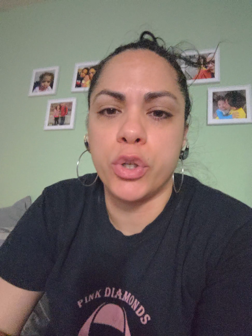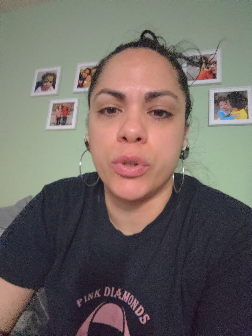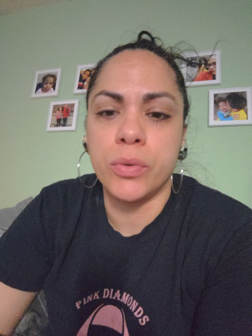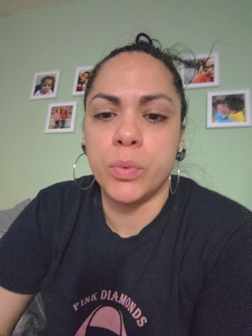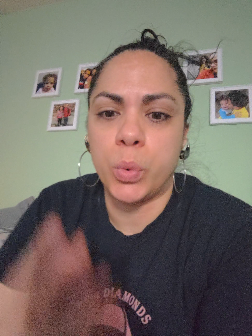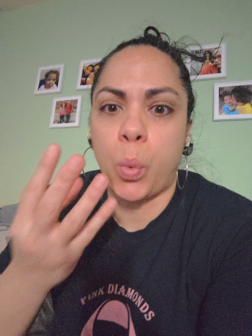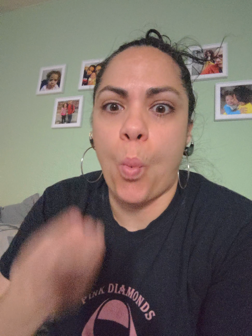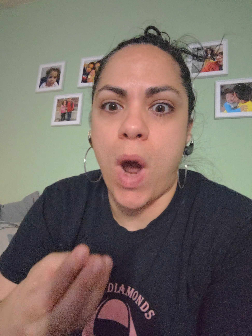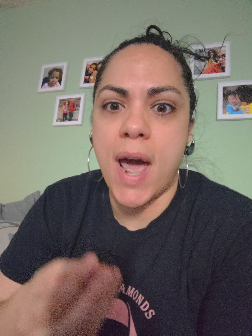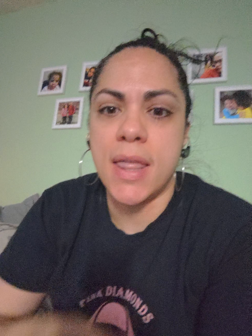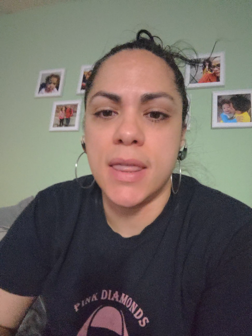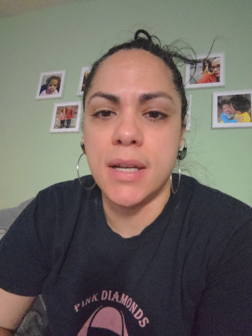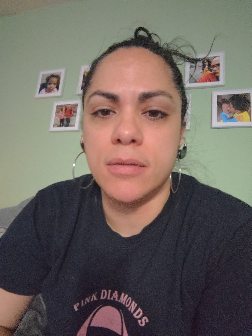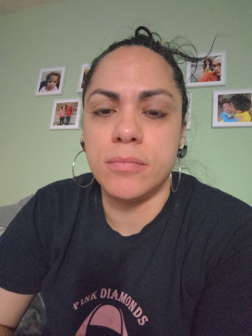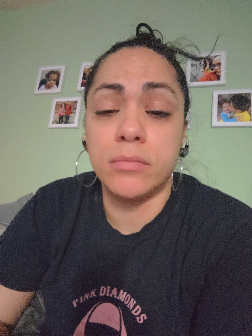wet